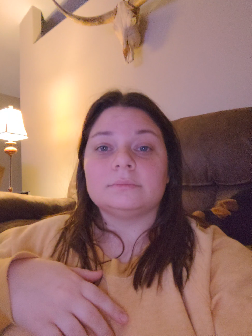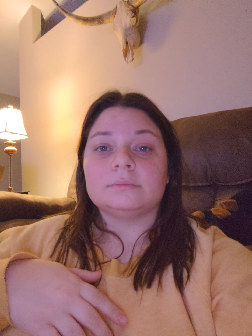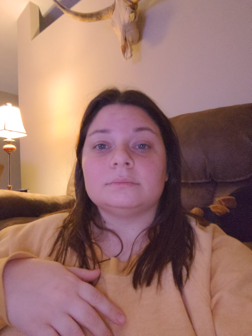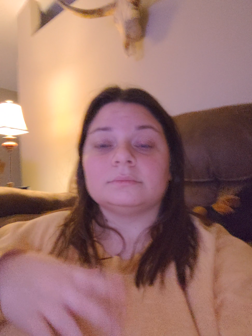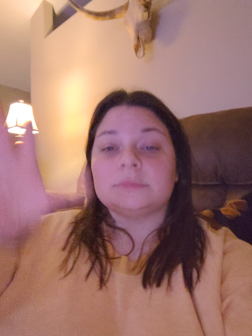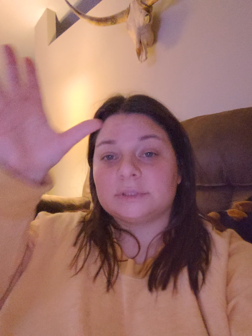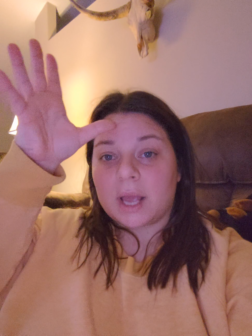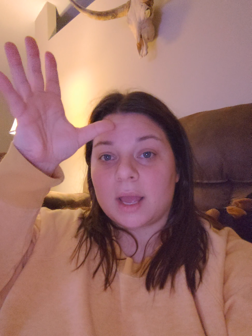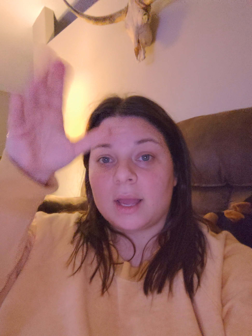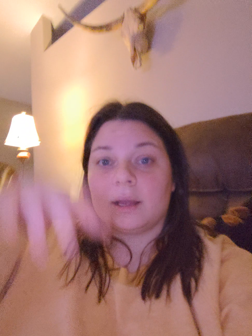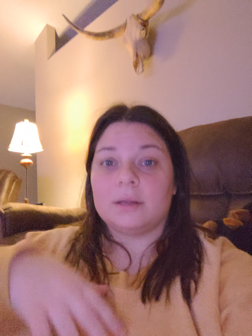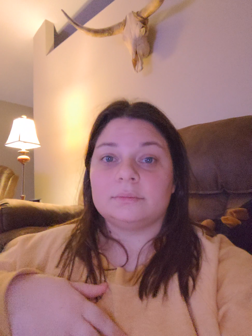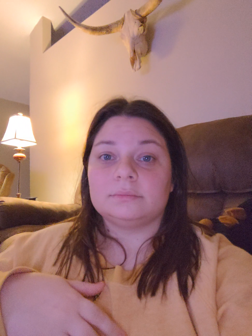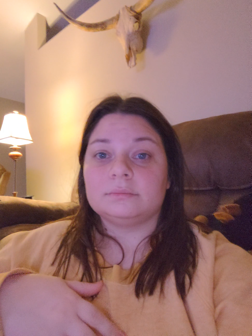dad